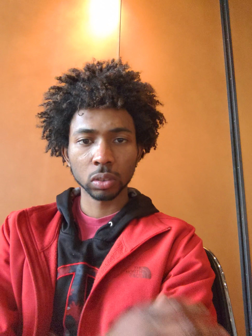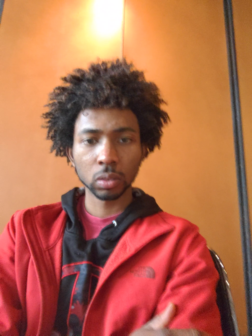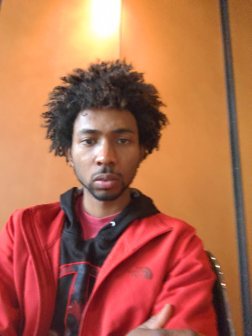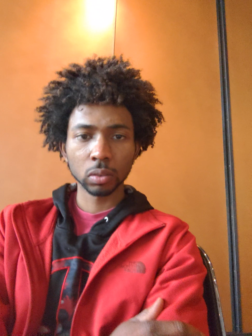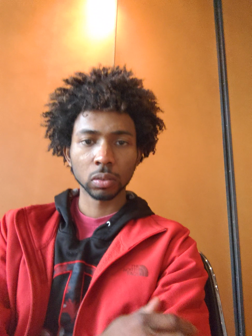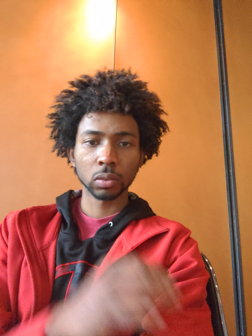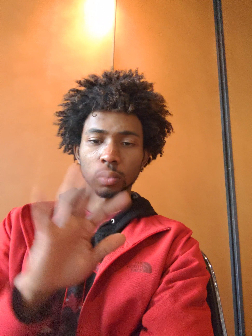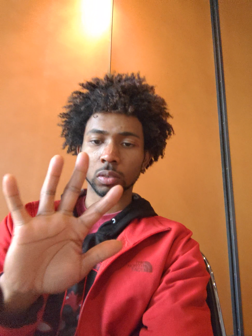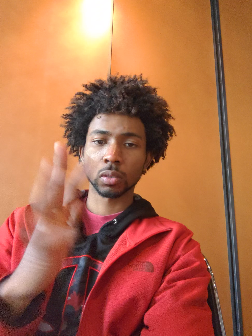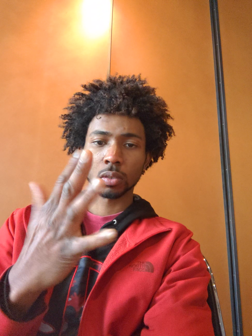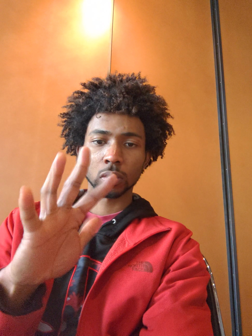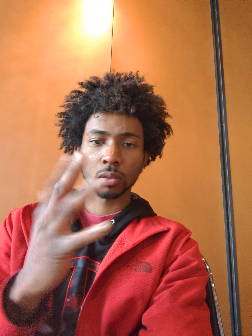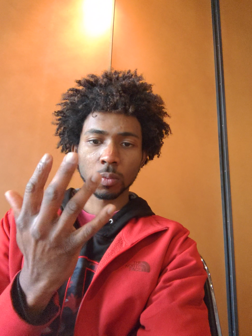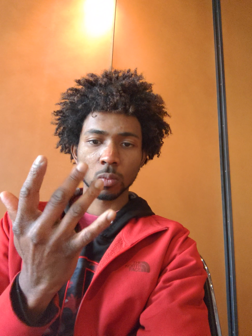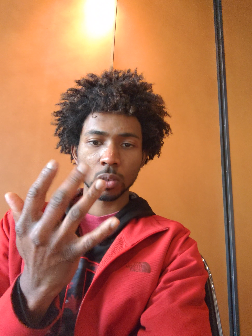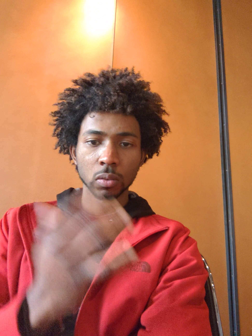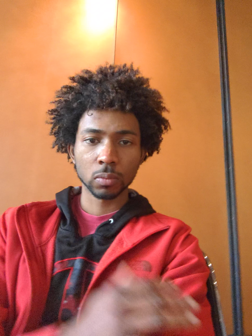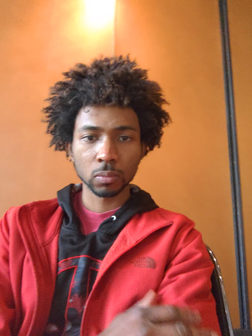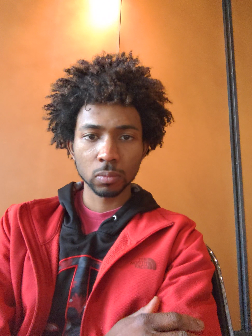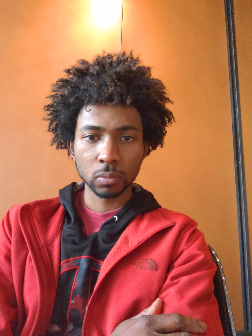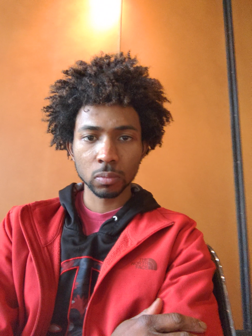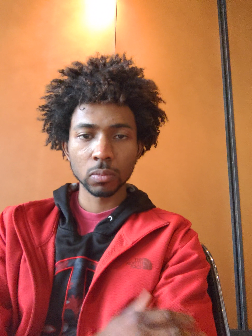finger